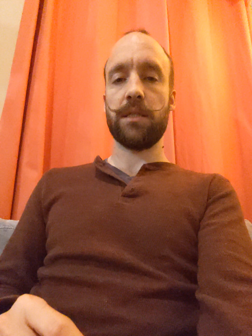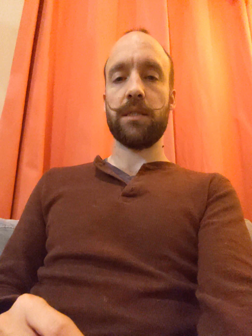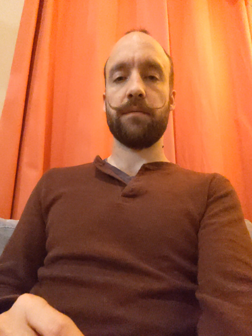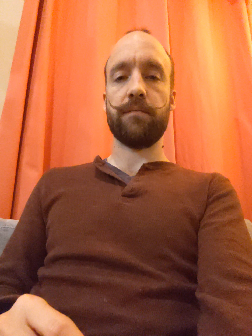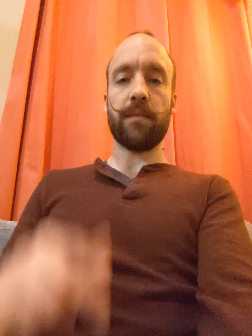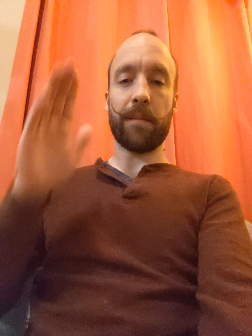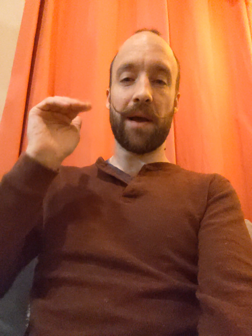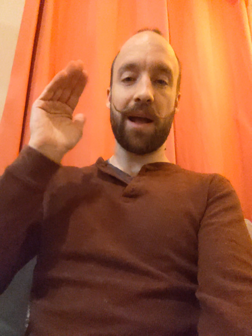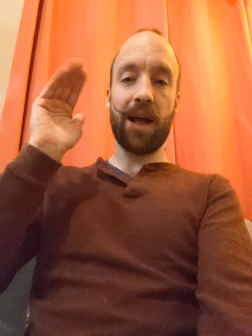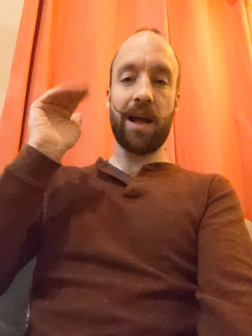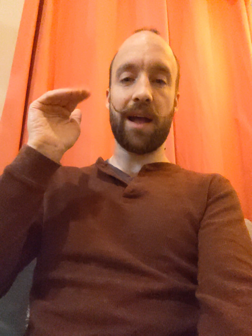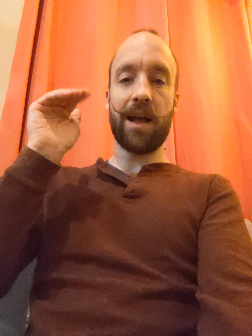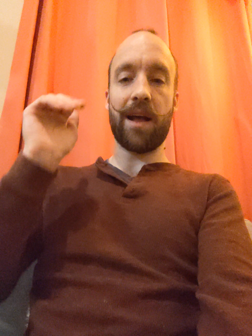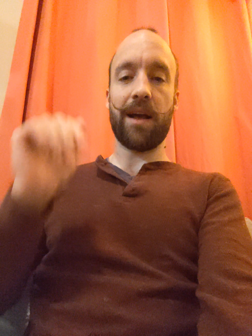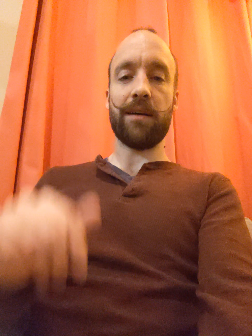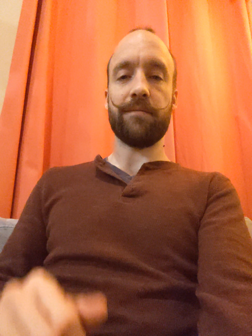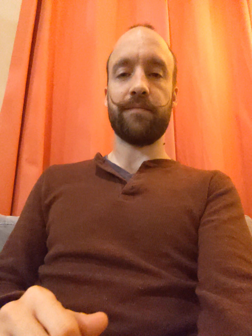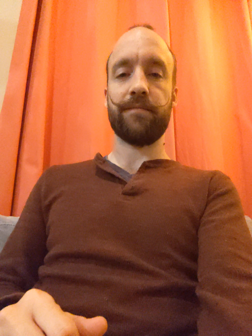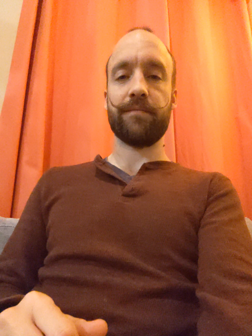bye